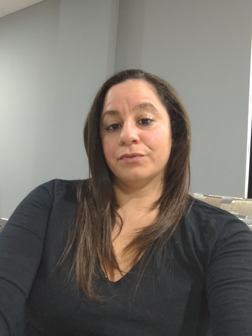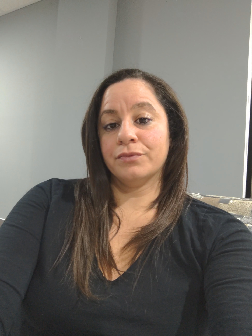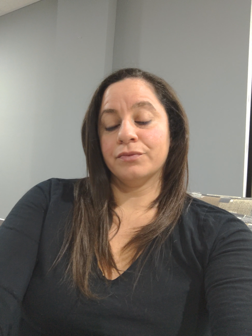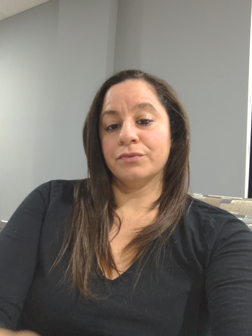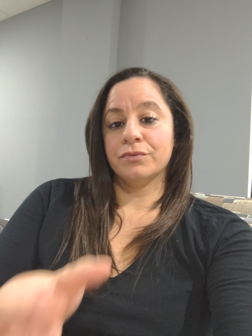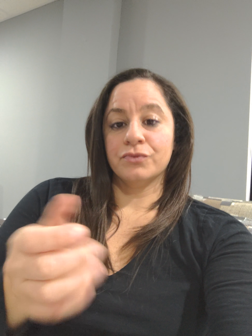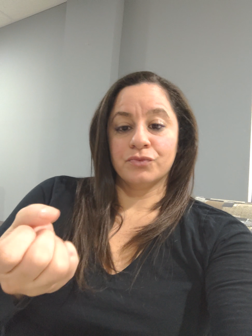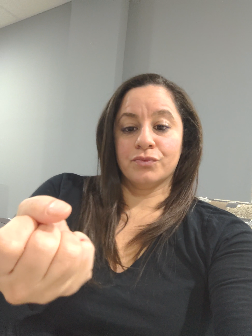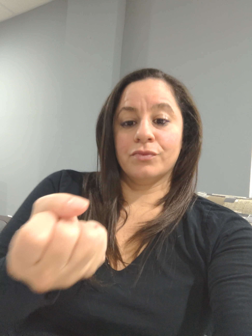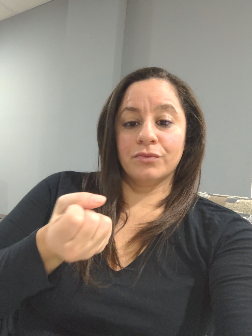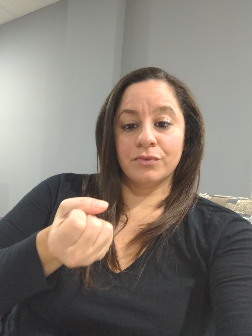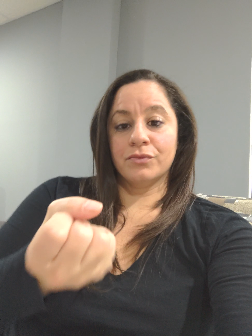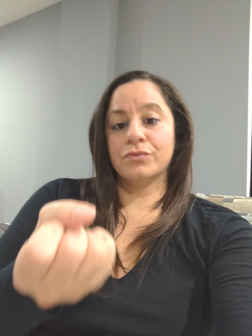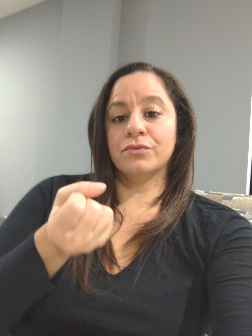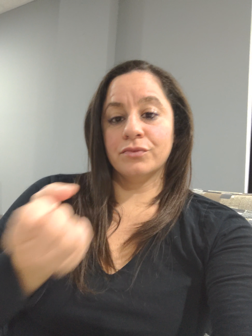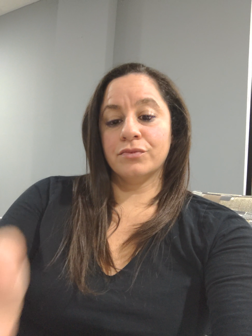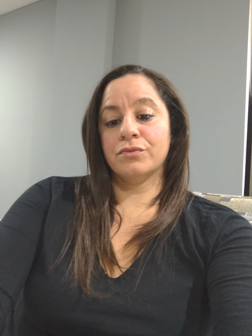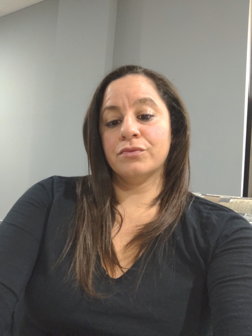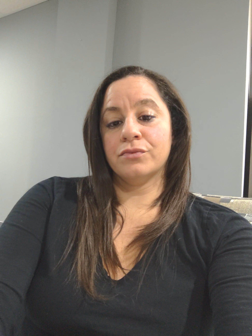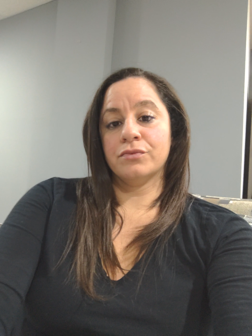drawer